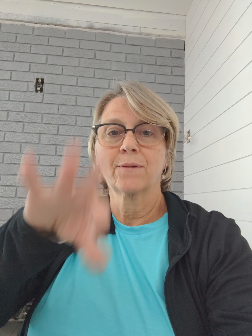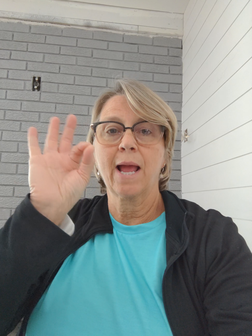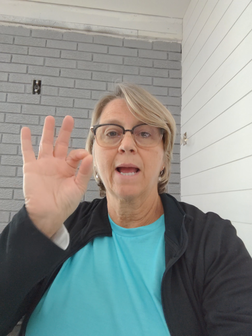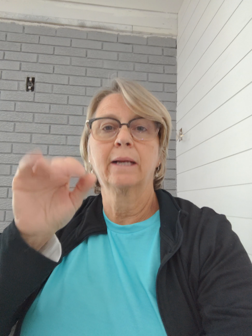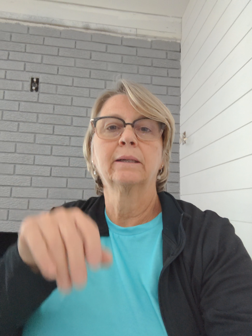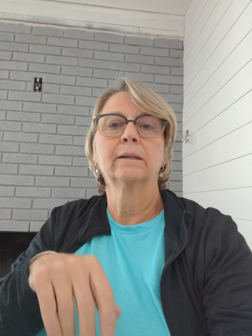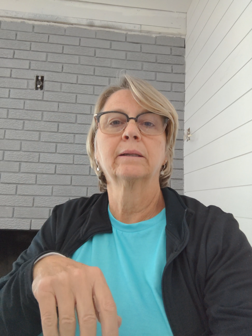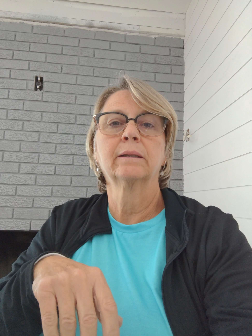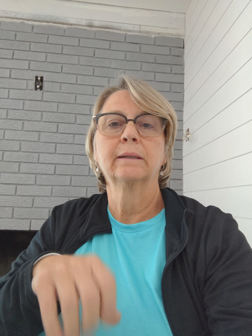find